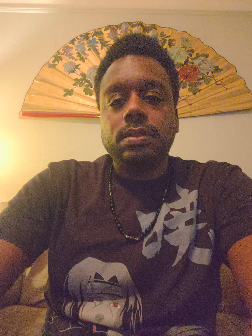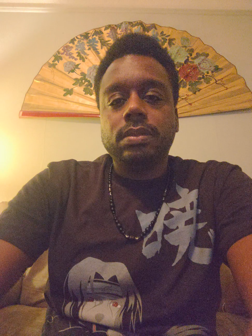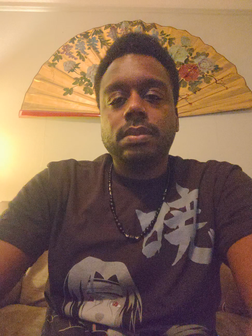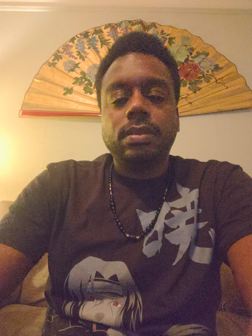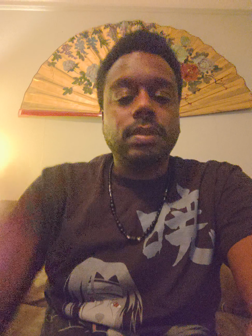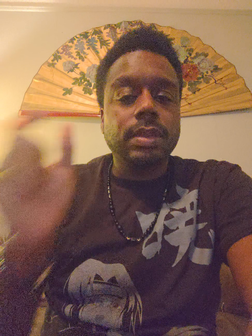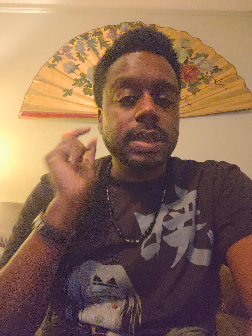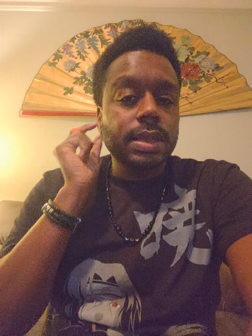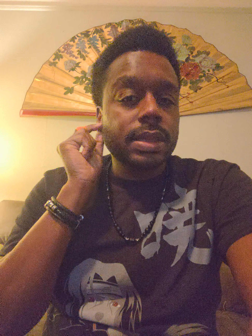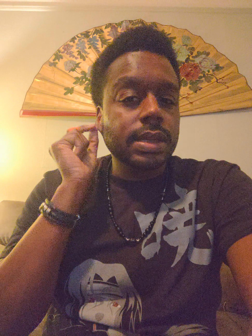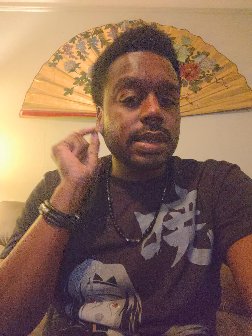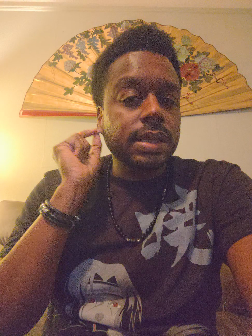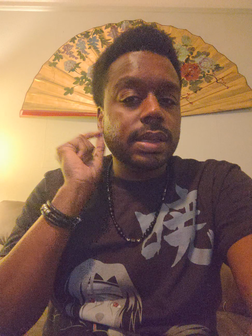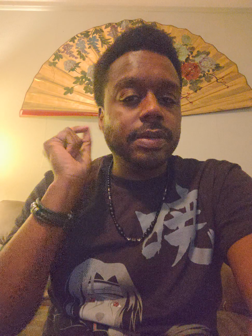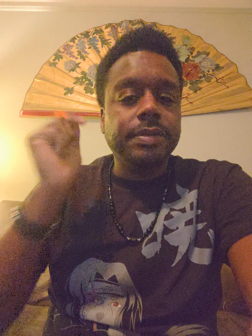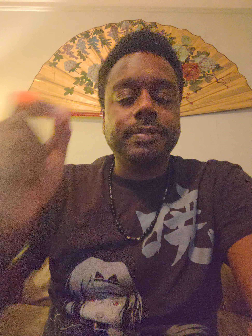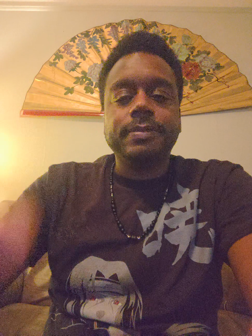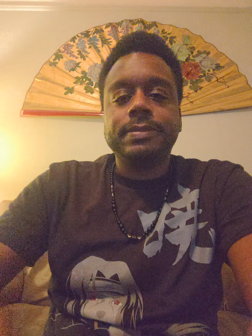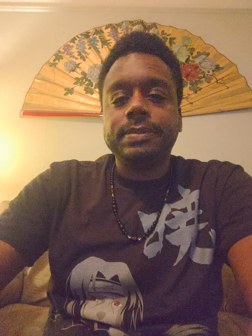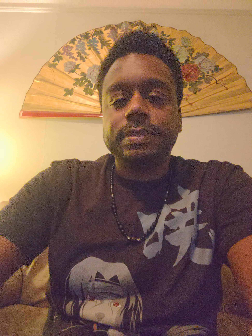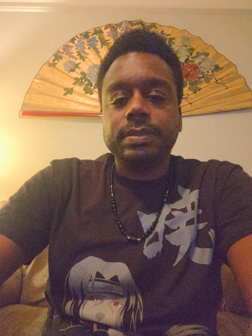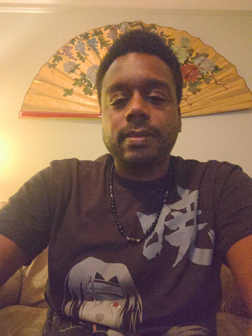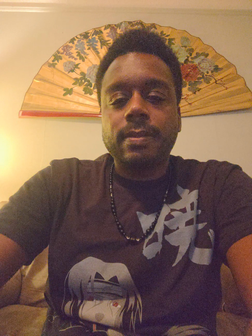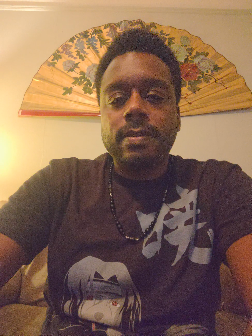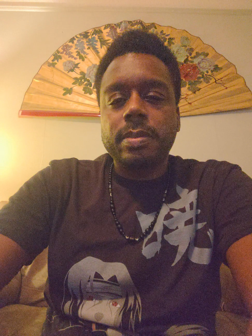ear